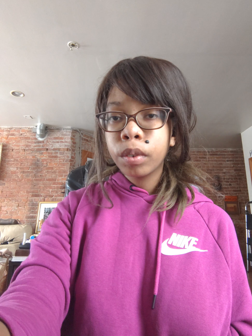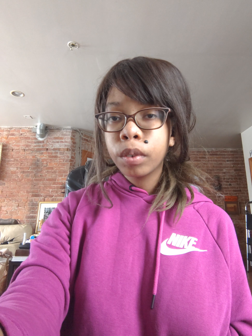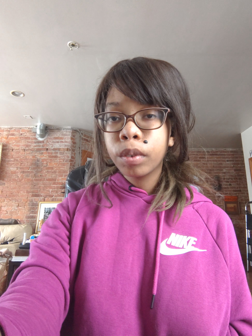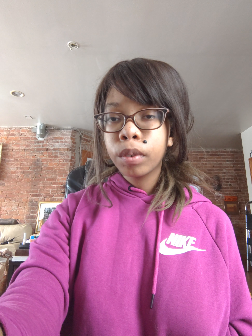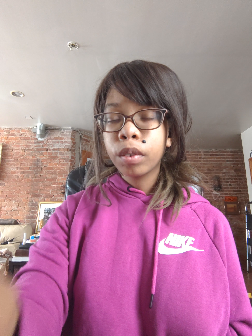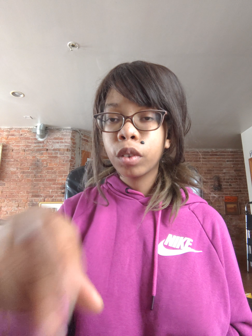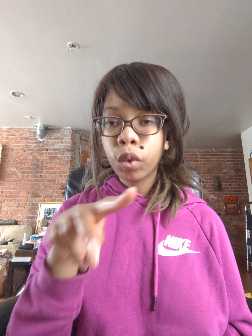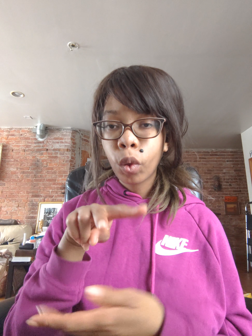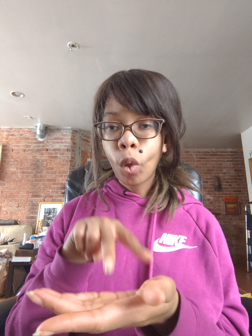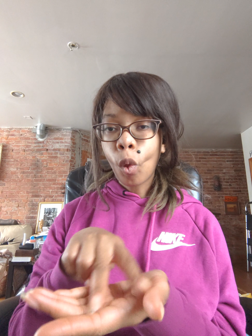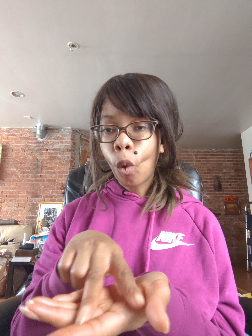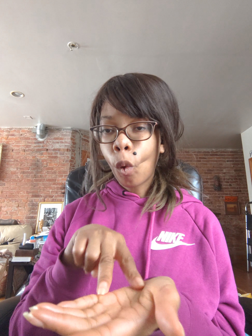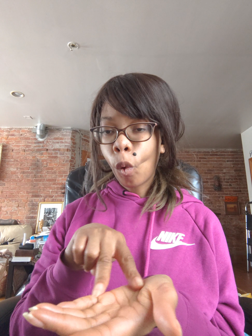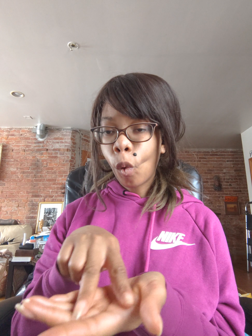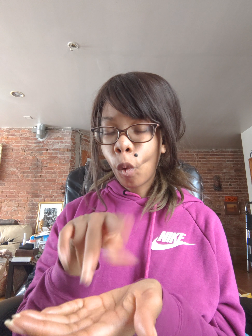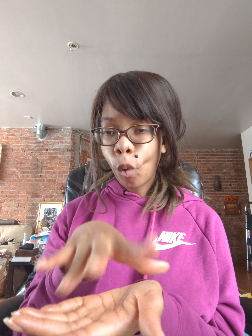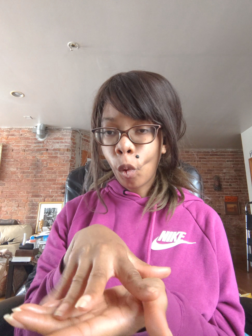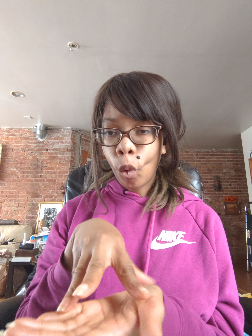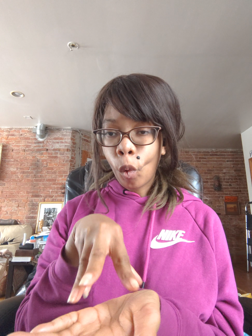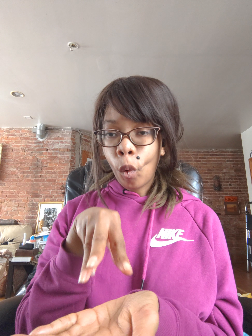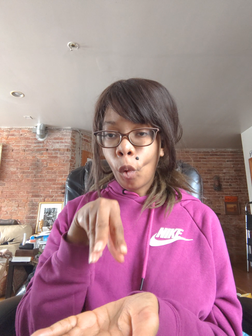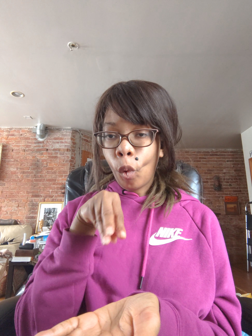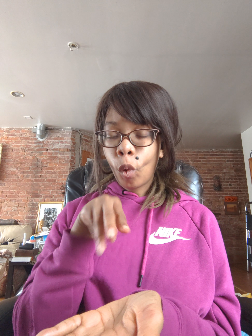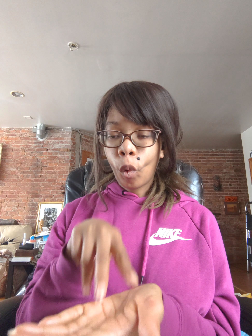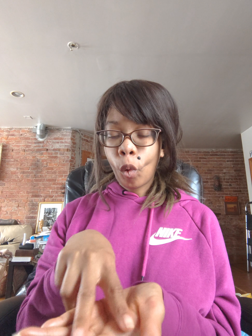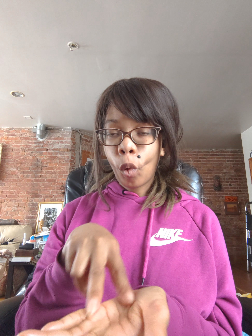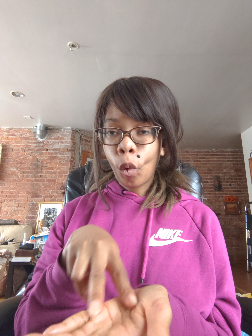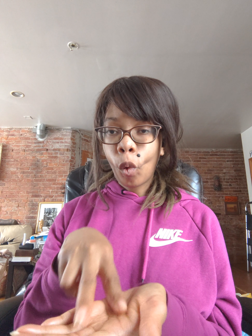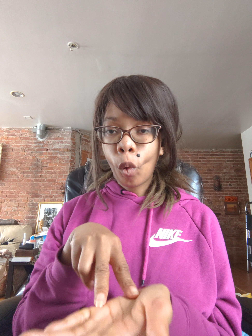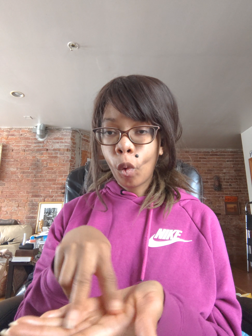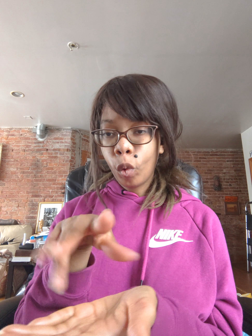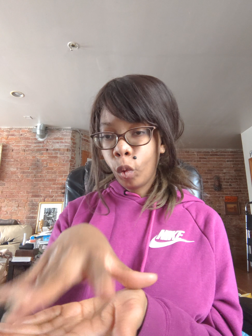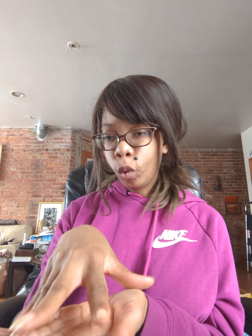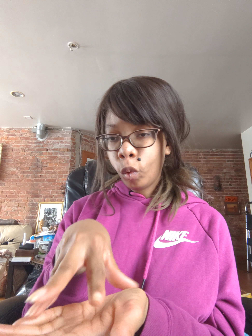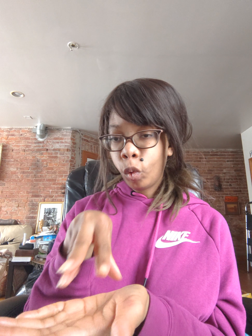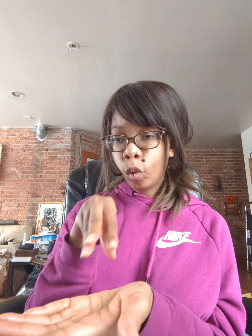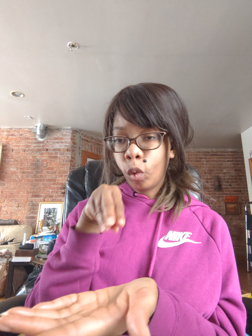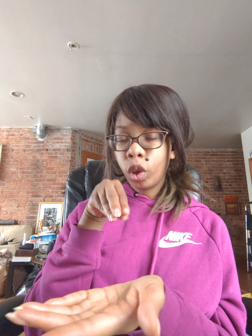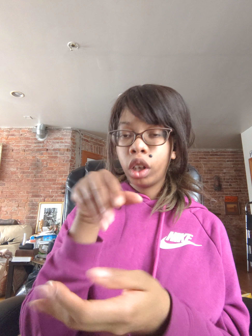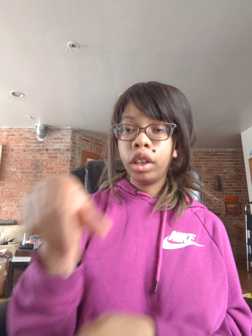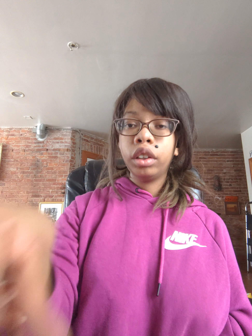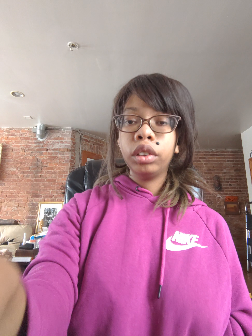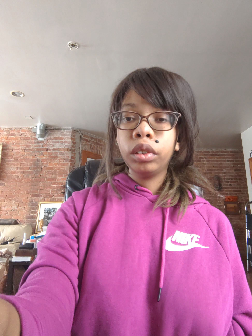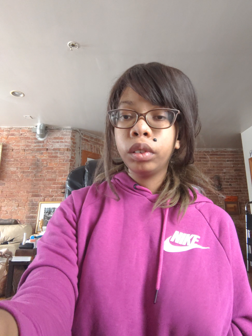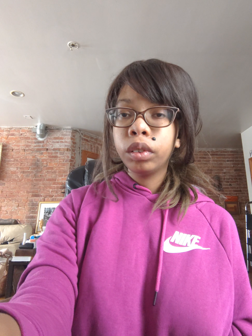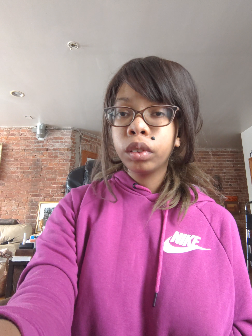vacuum